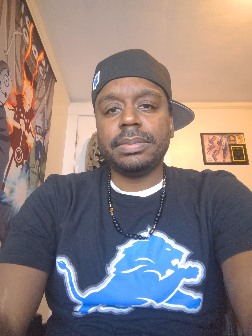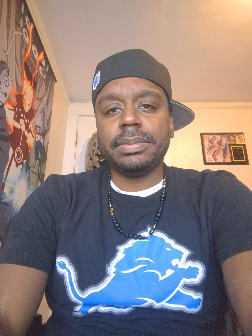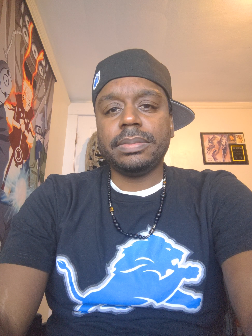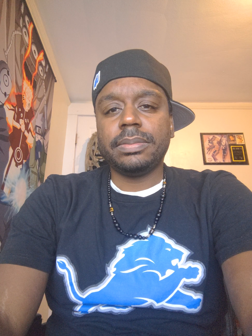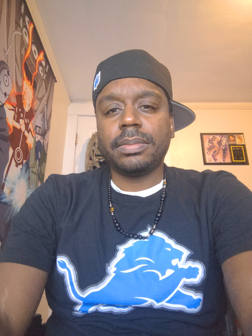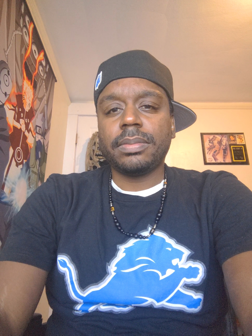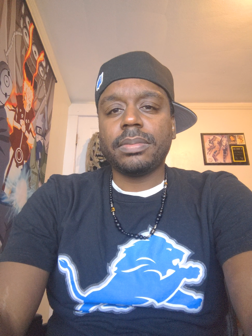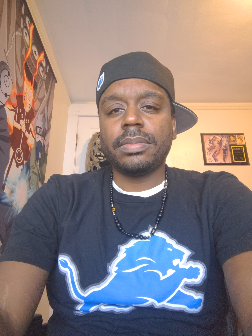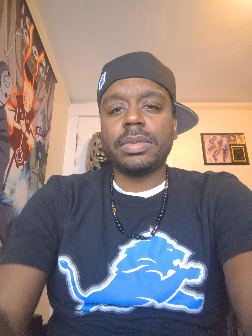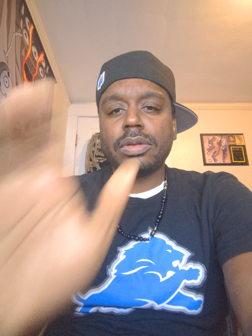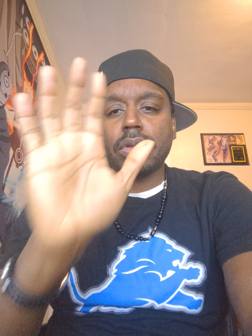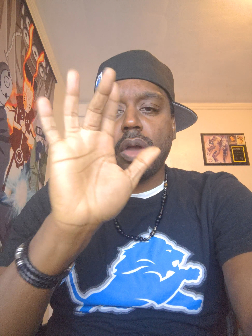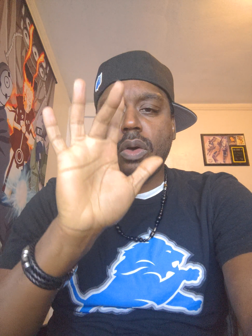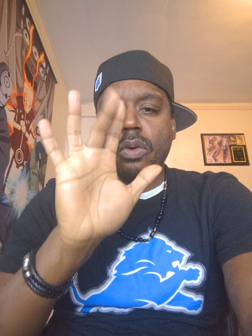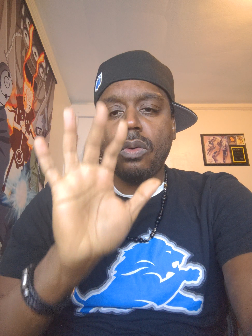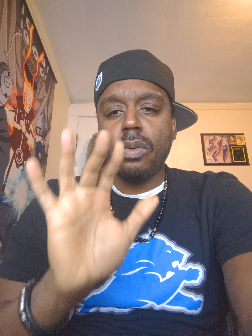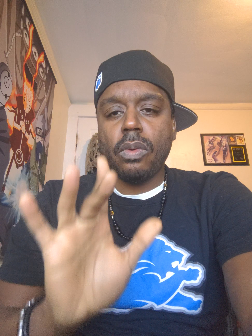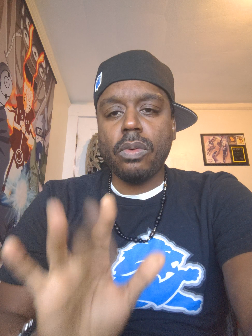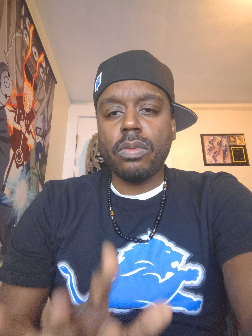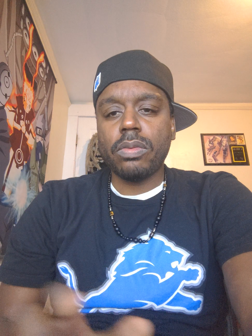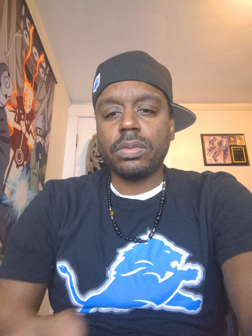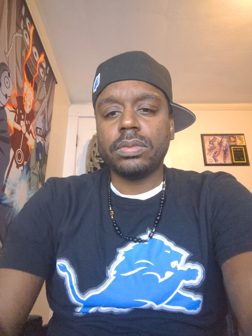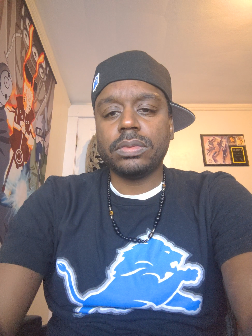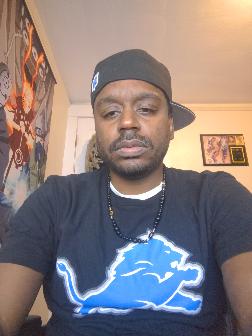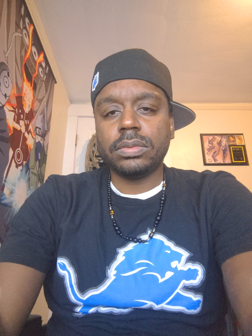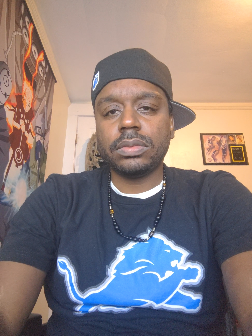snow